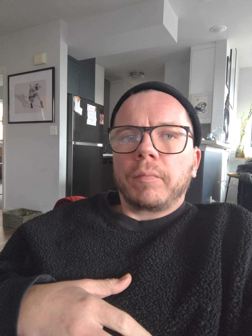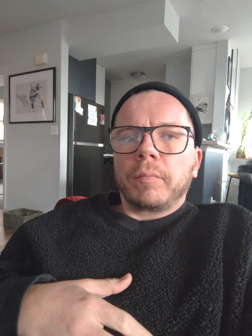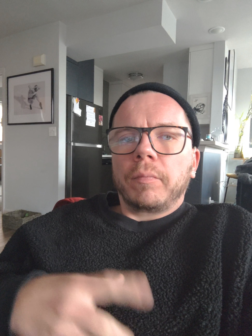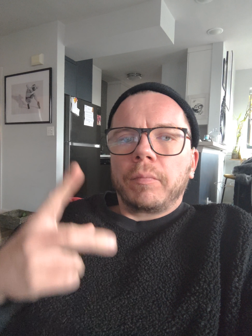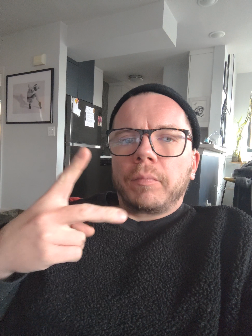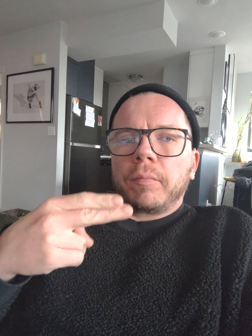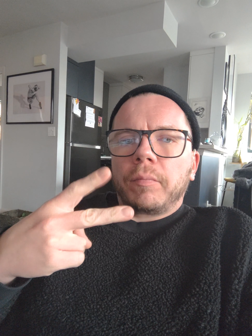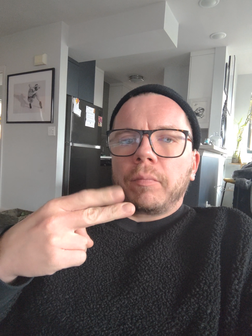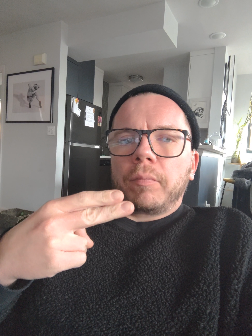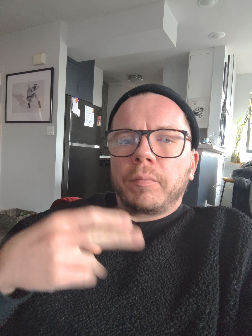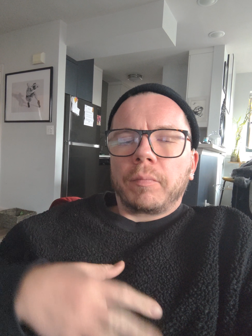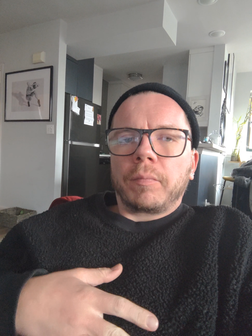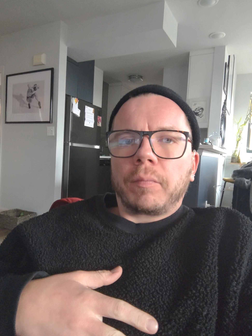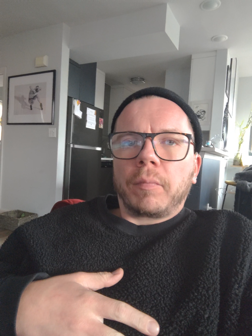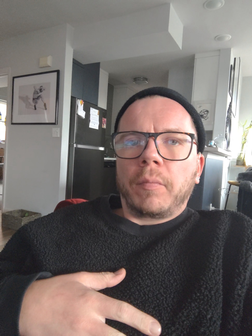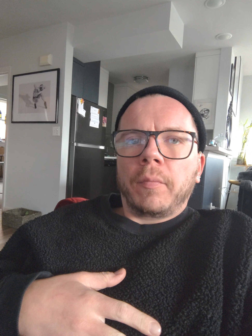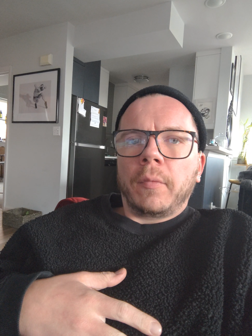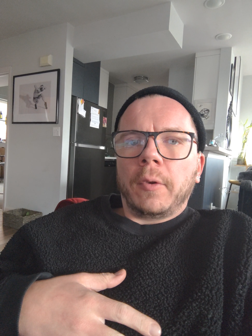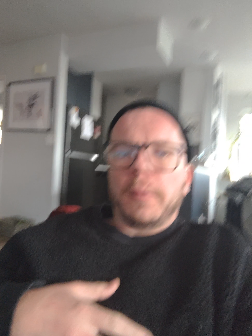scissors